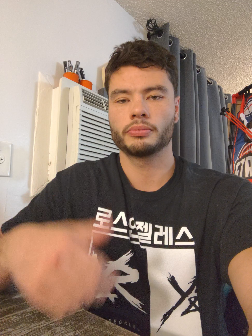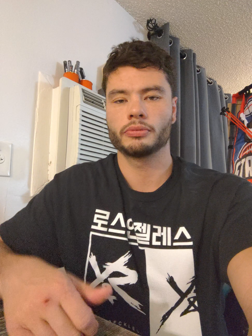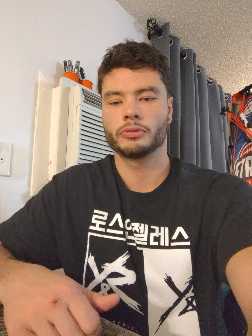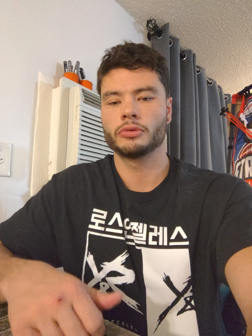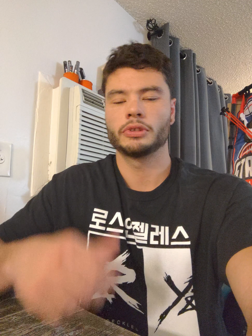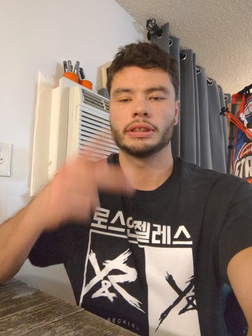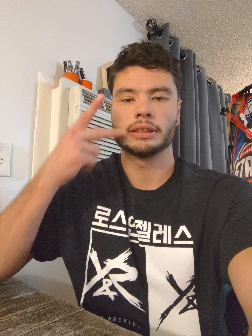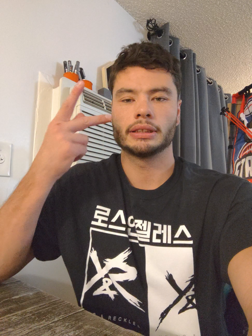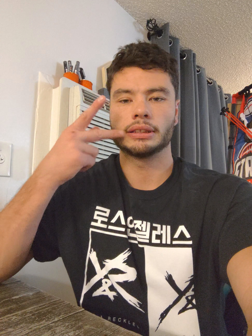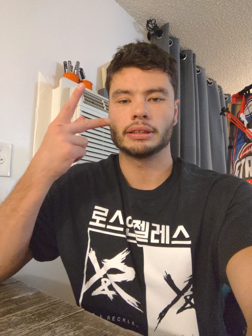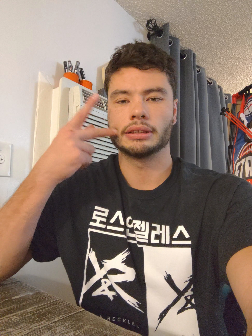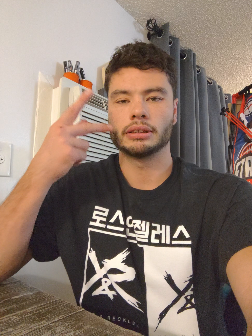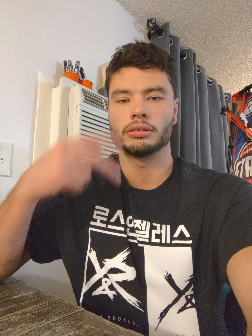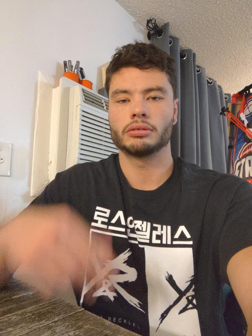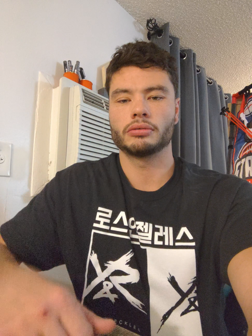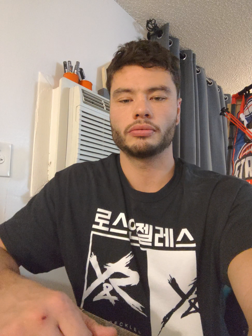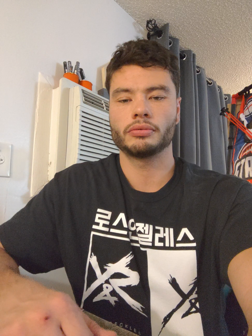kitty